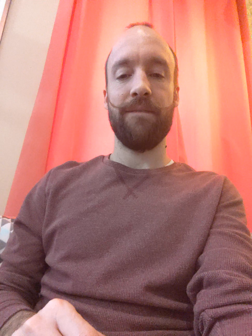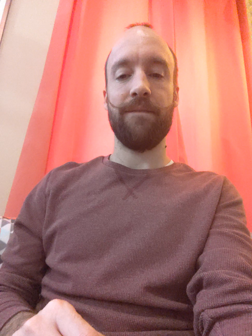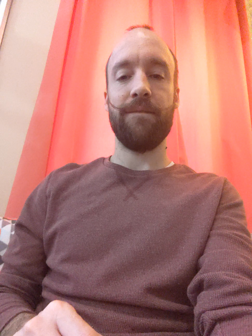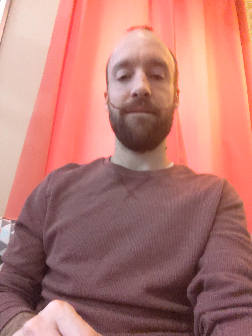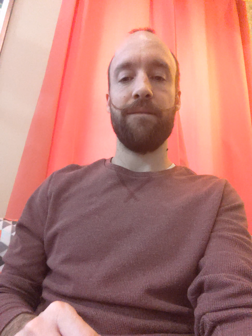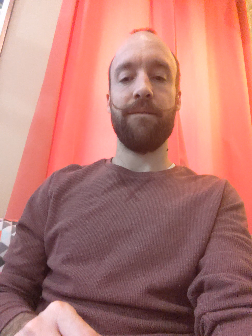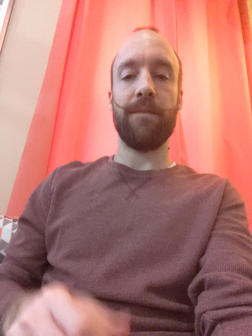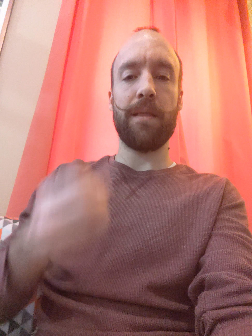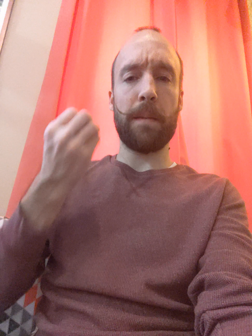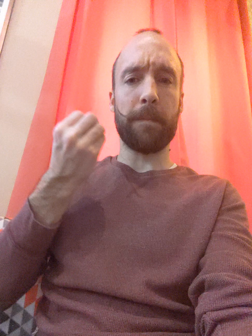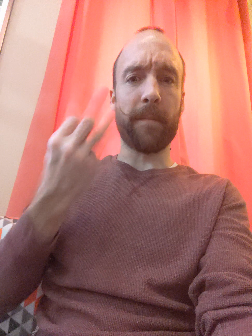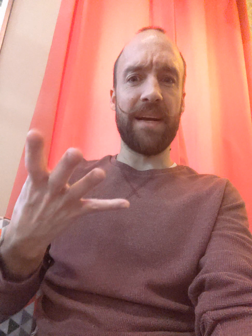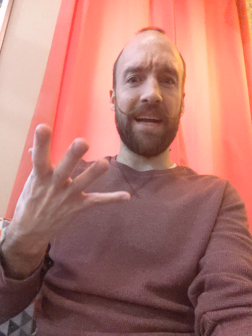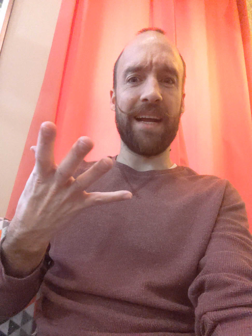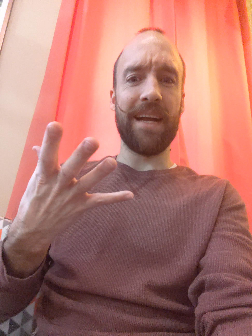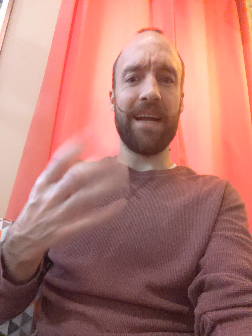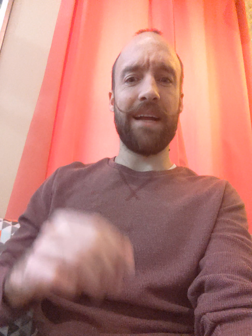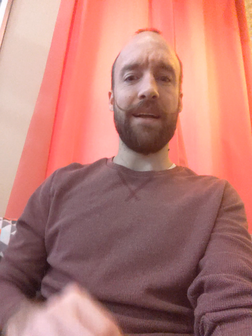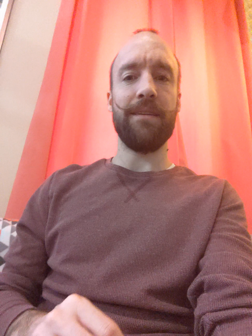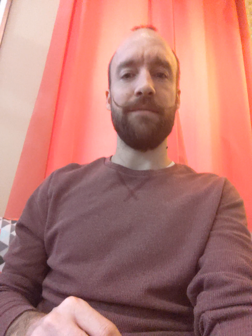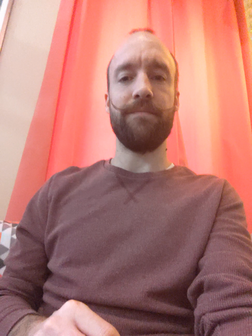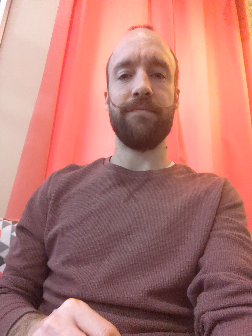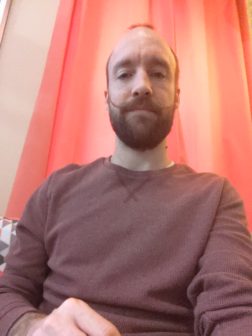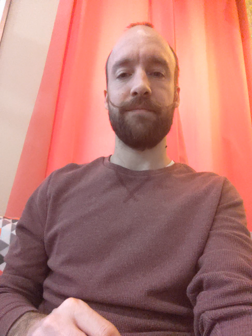many